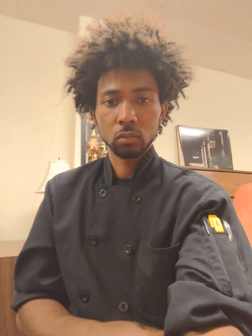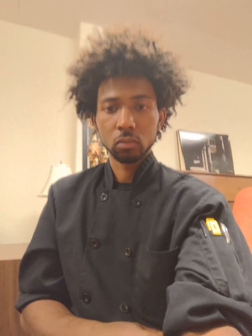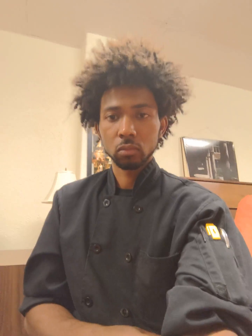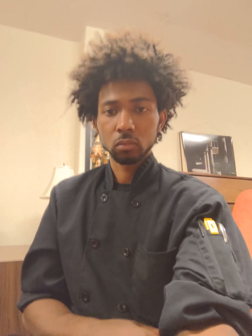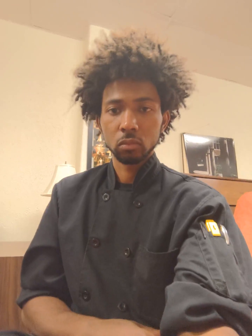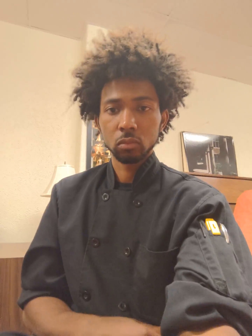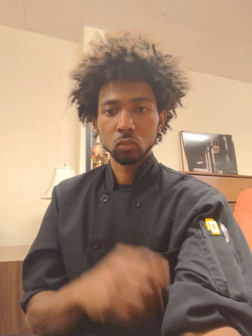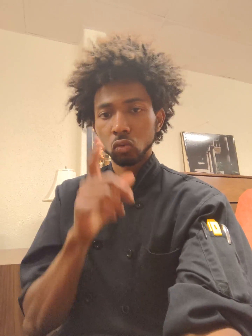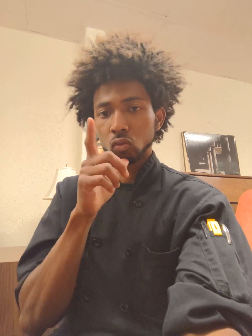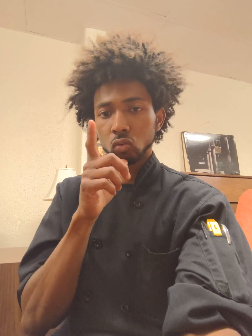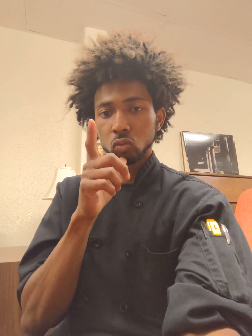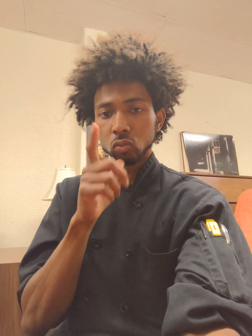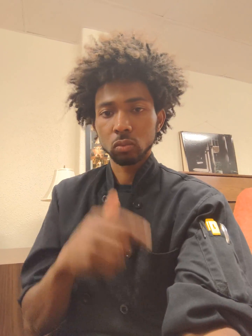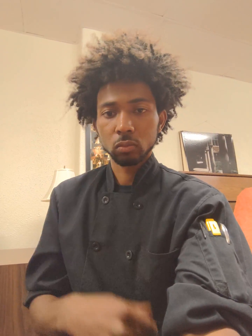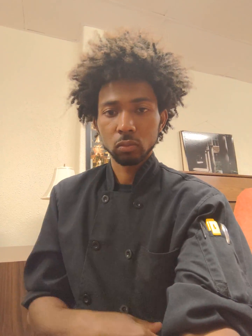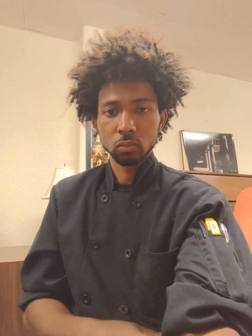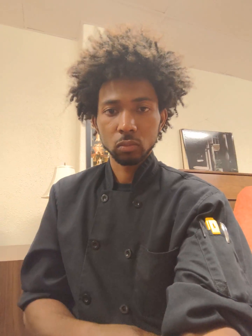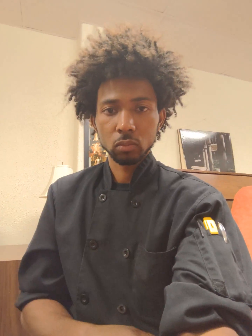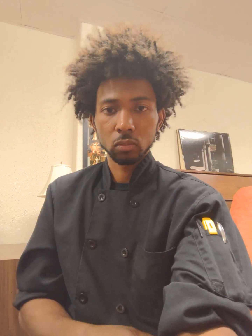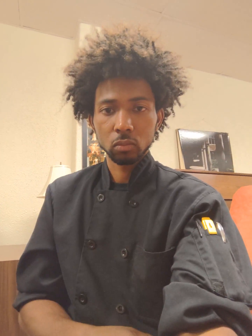lunch